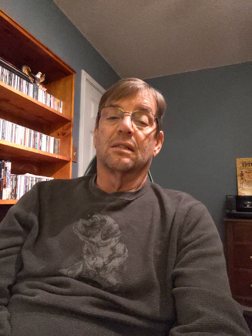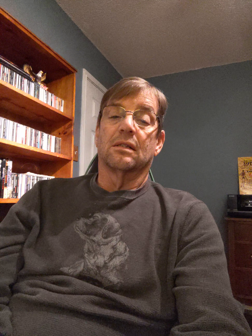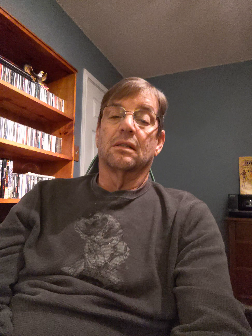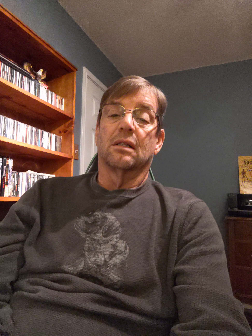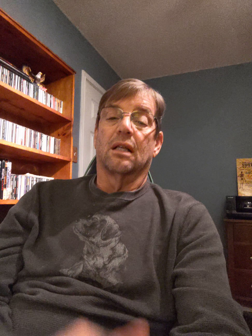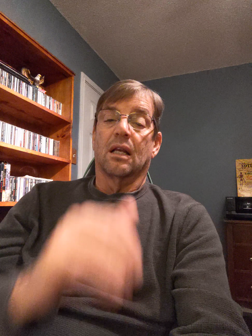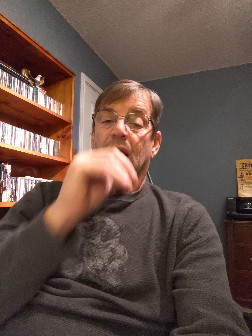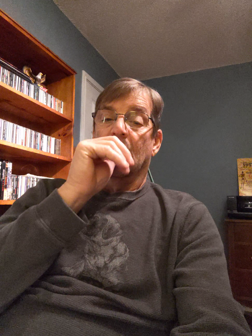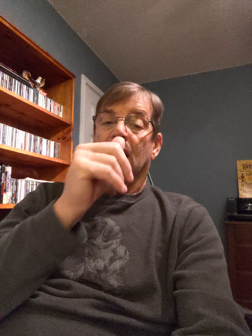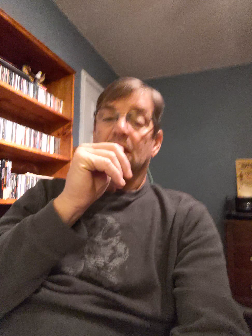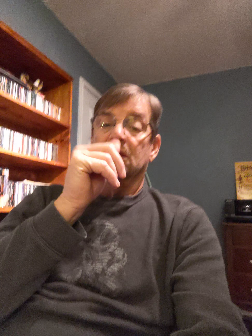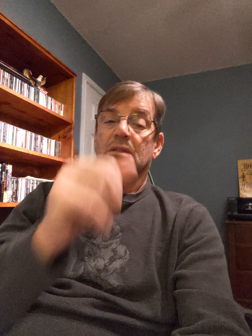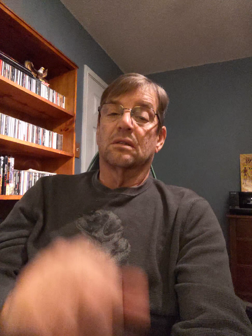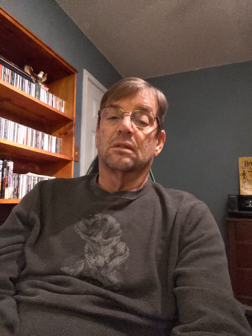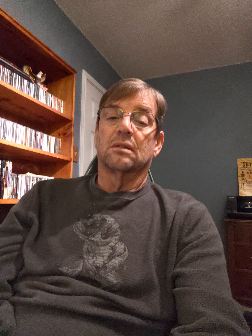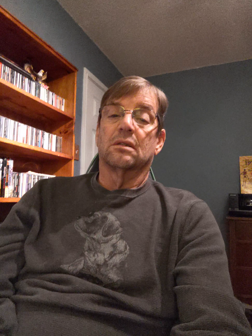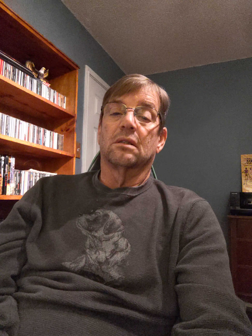nuts